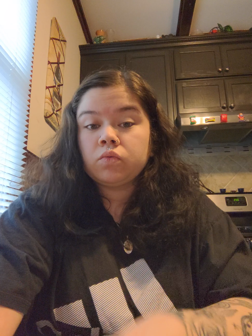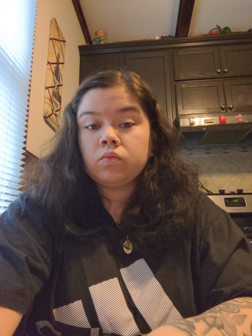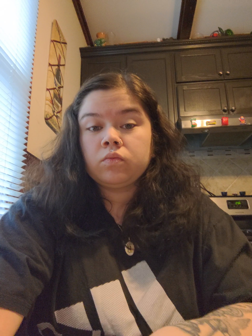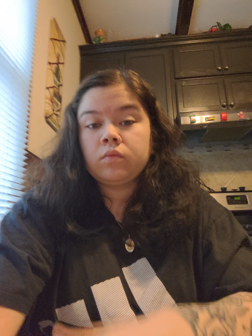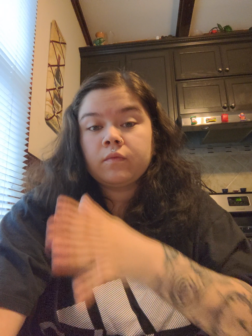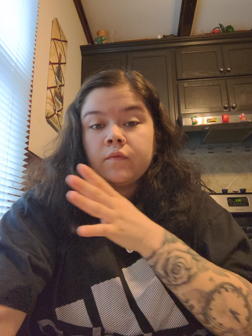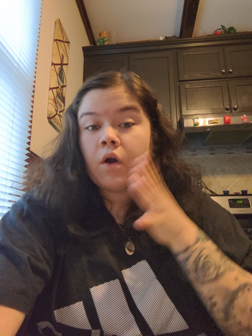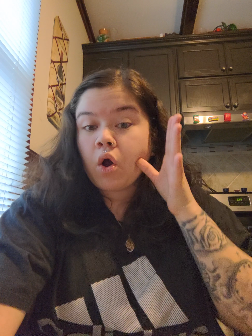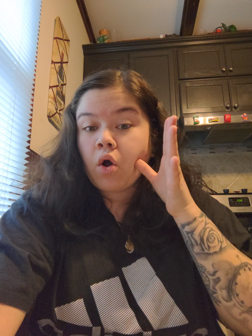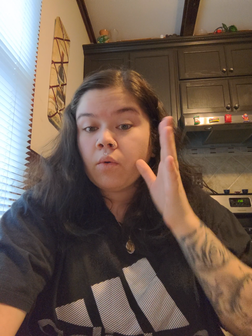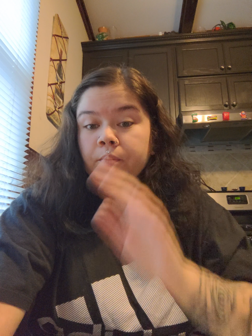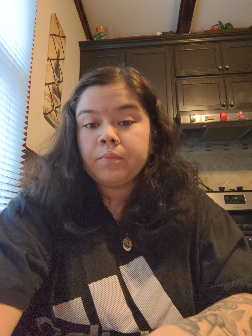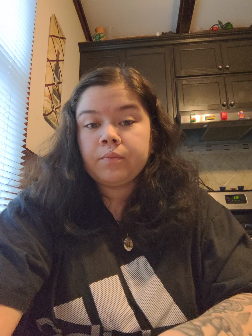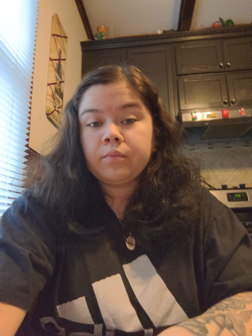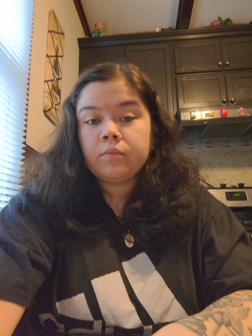farm